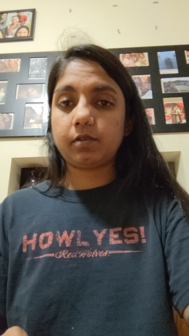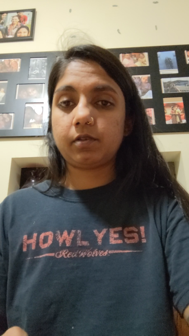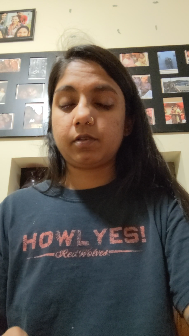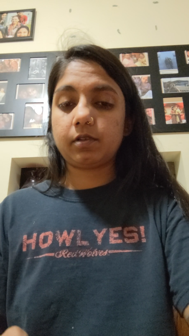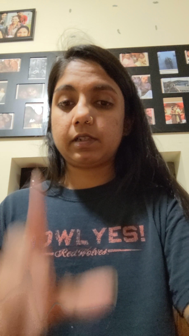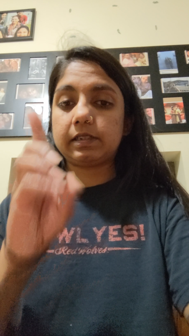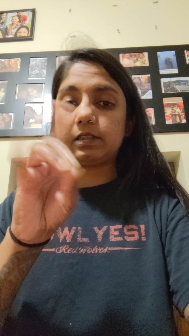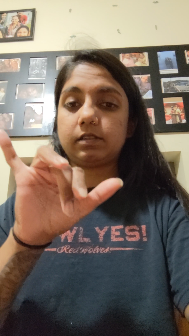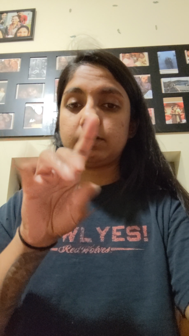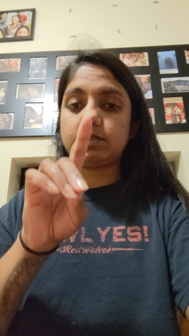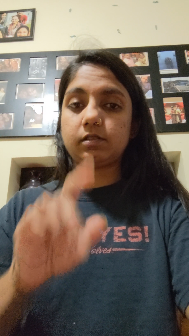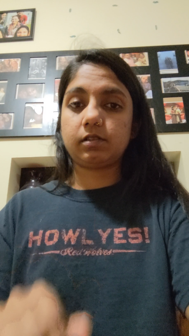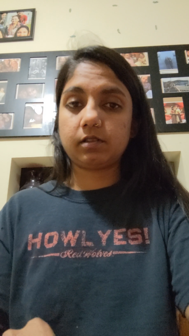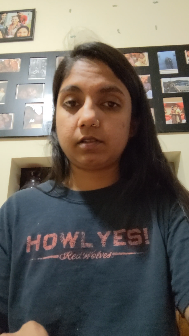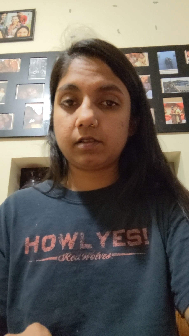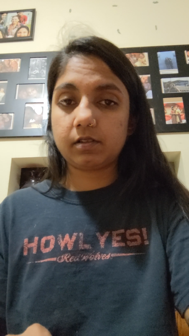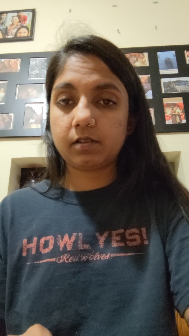did